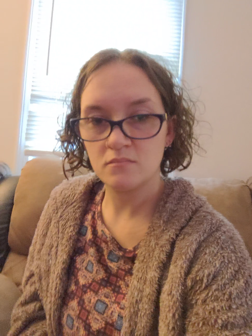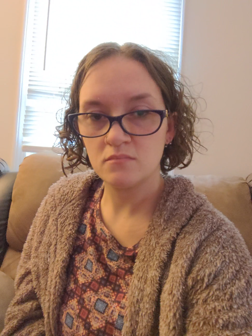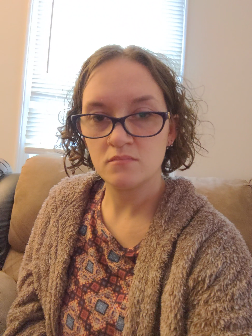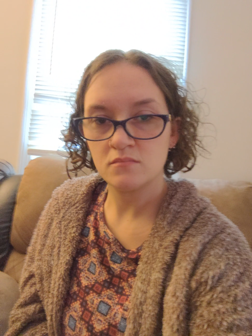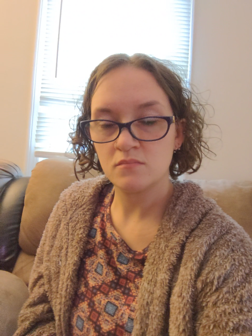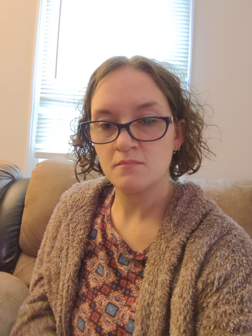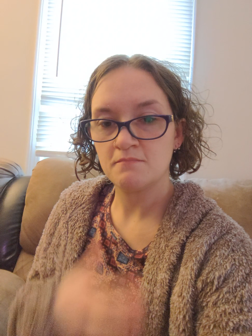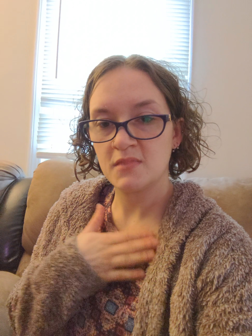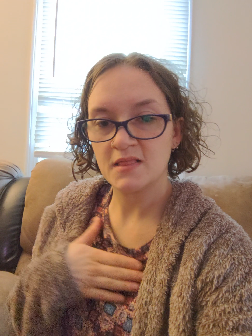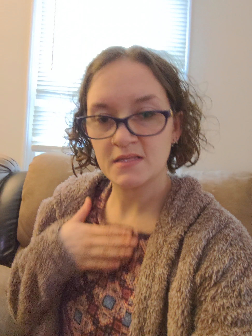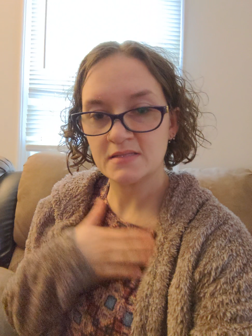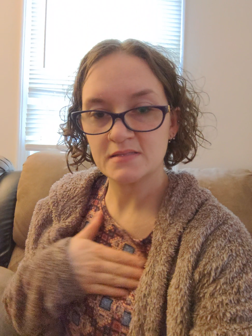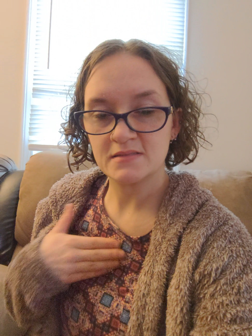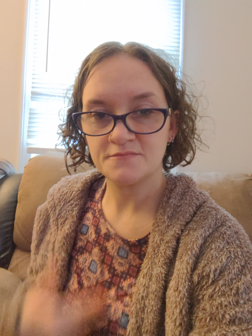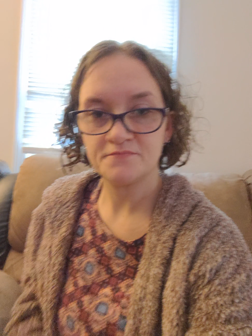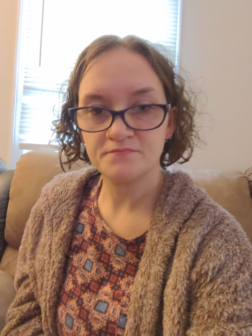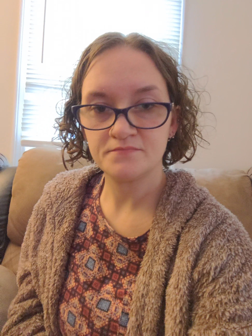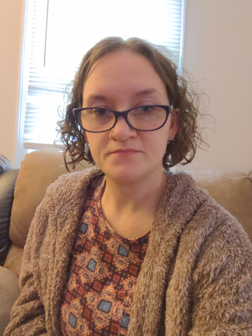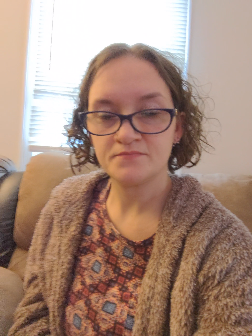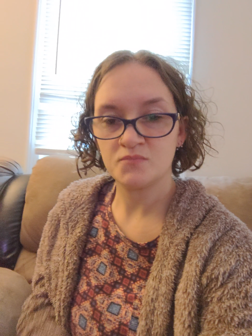please